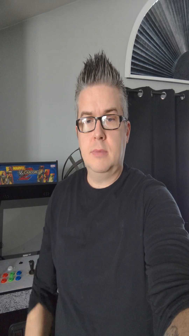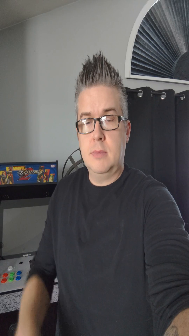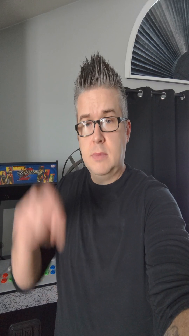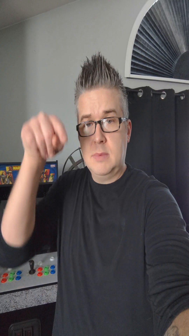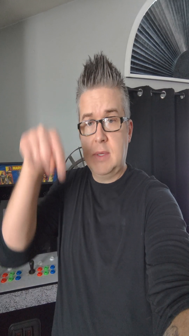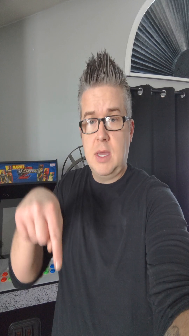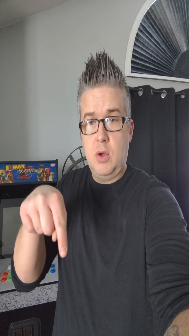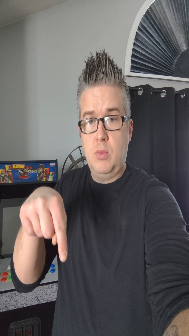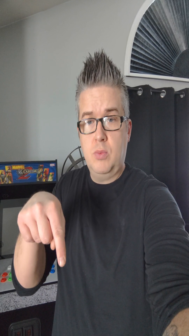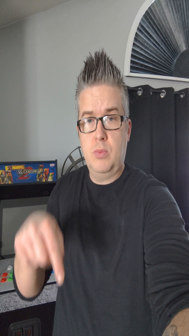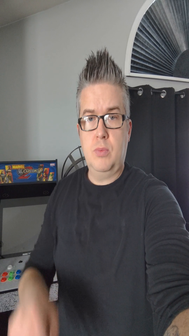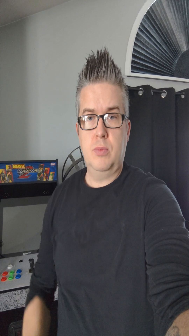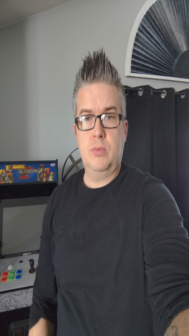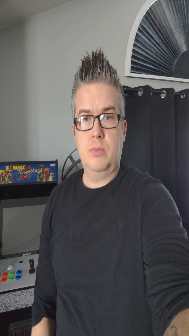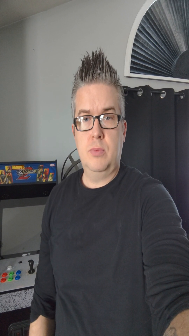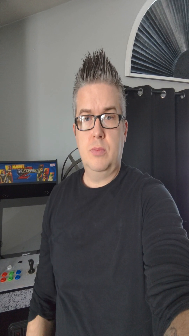down